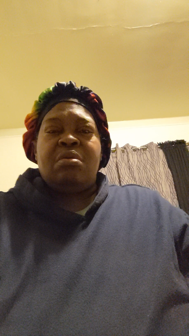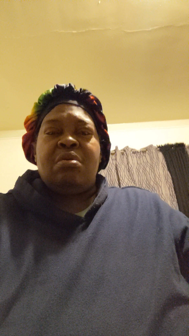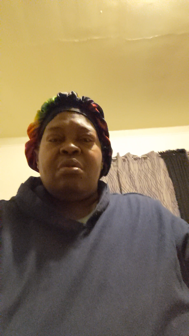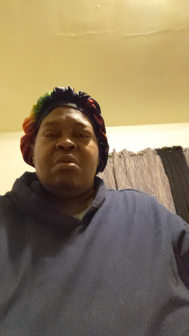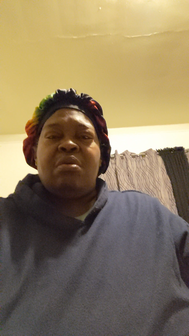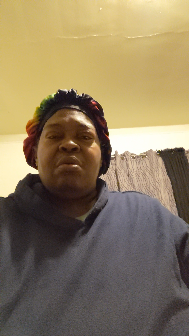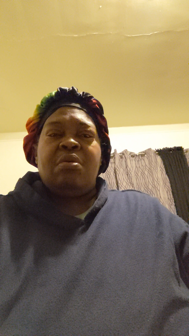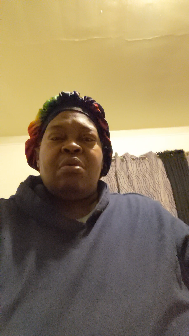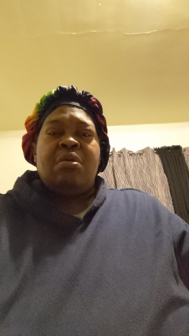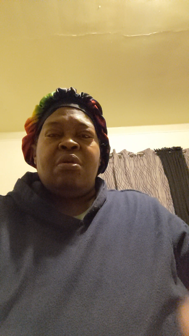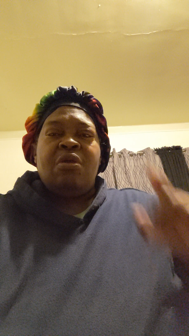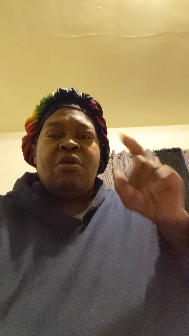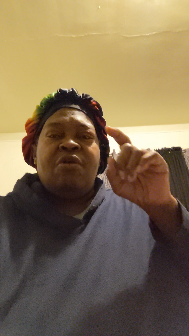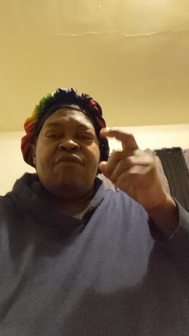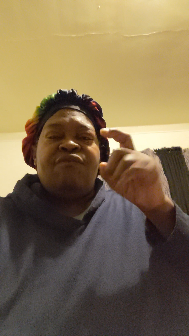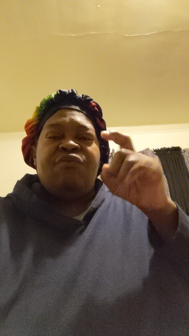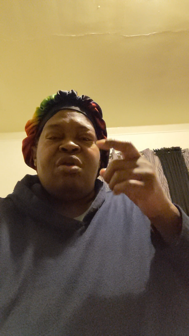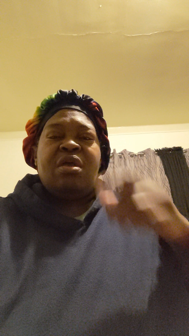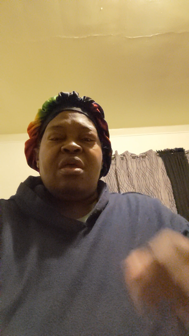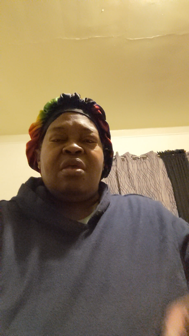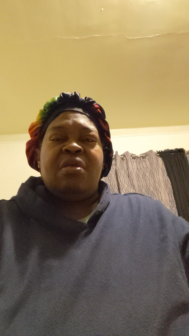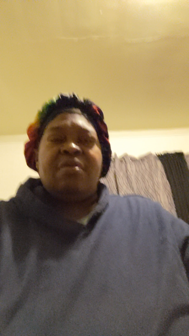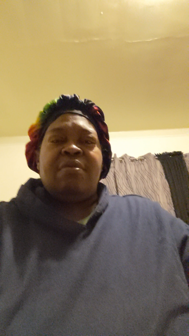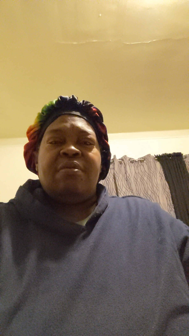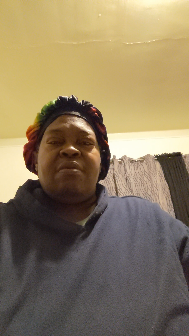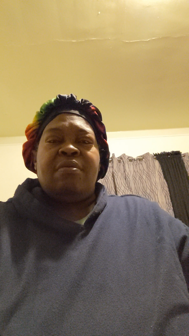friend